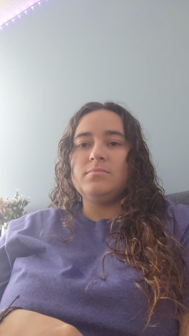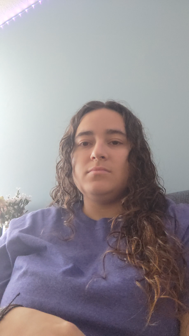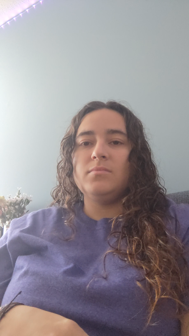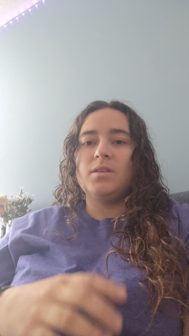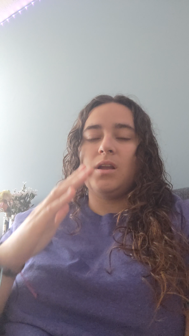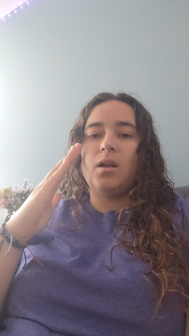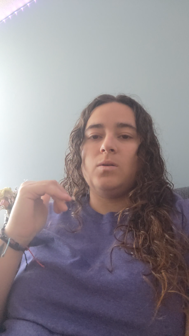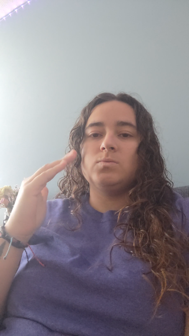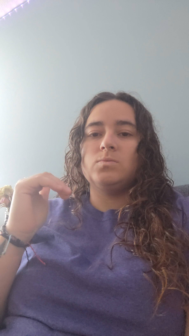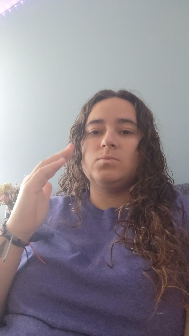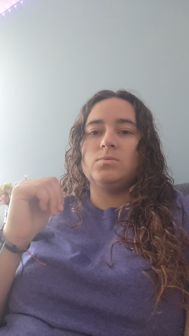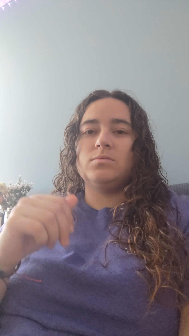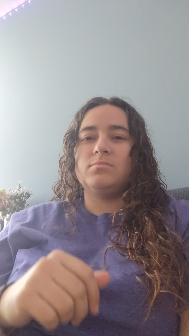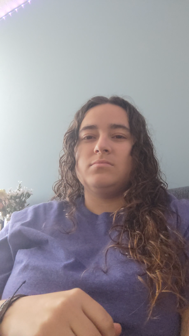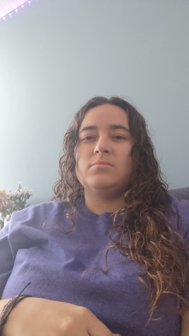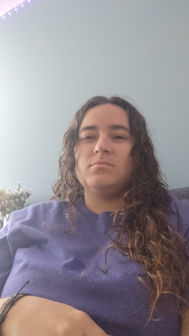downtown